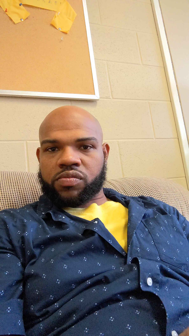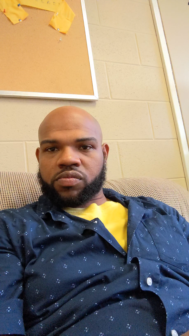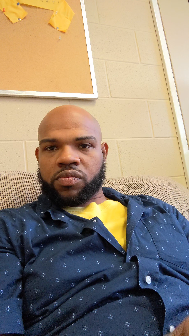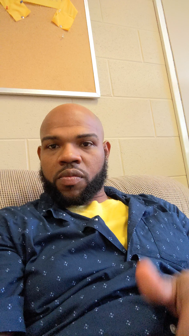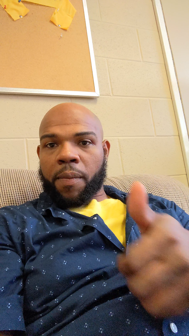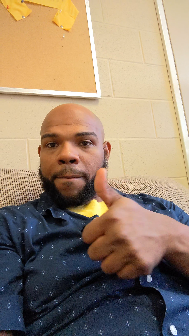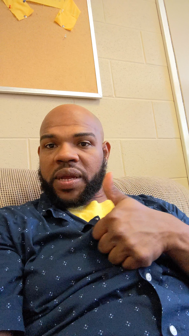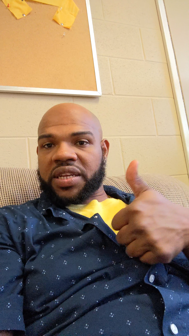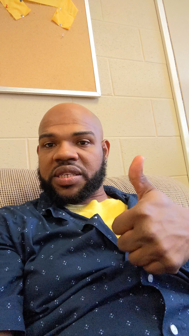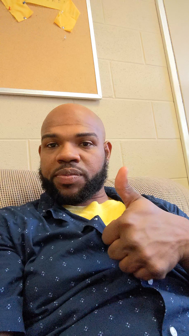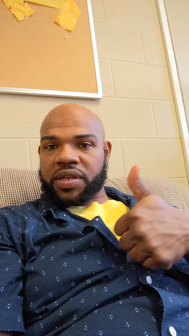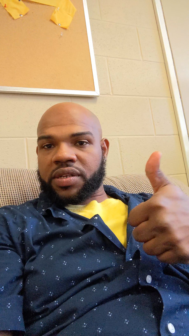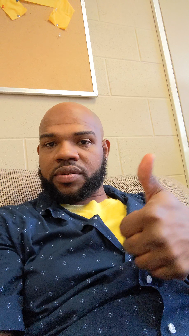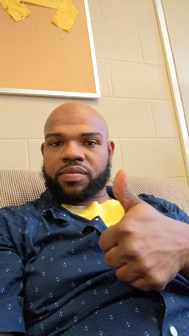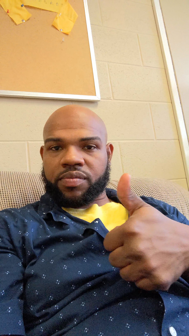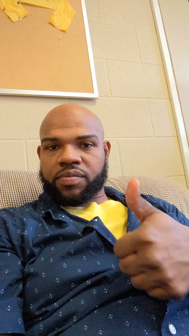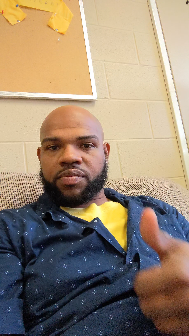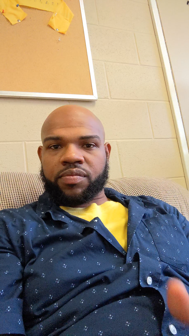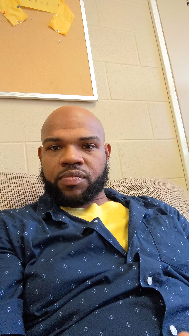basement